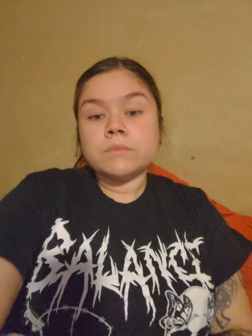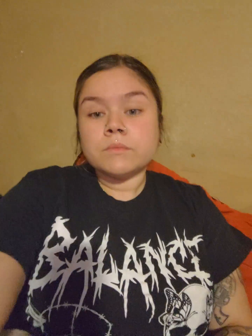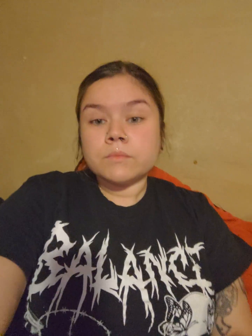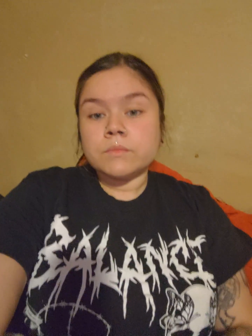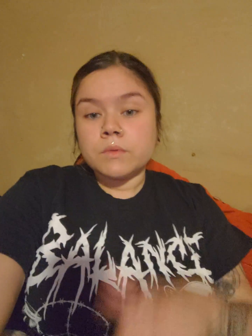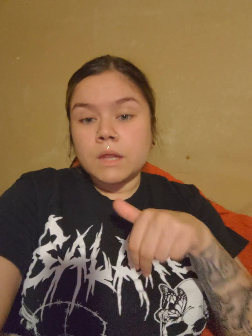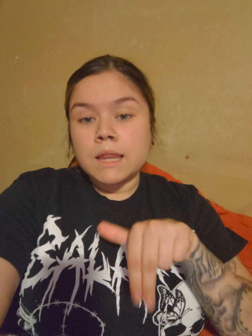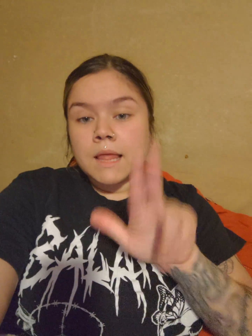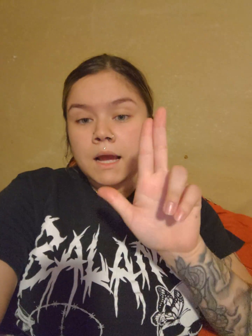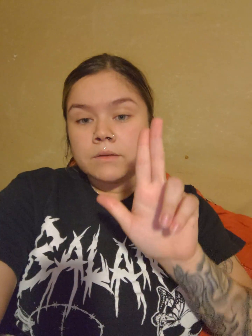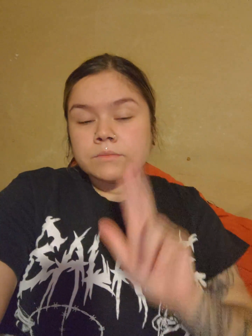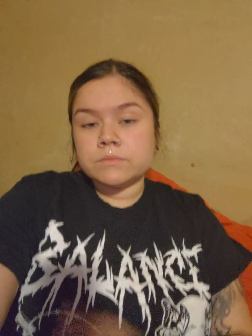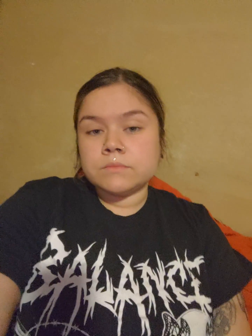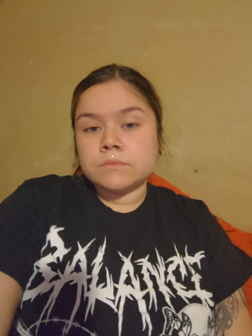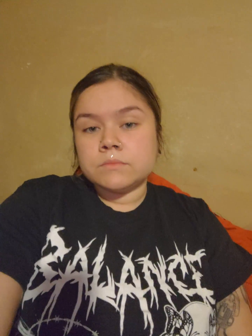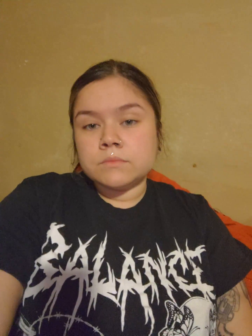lick